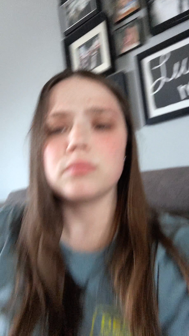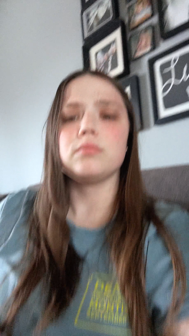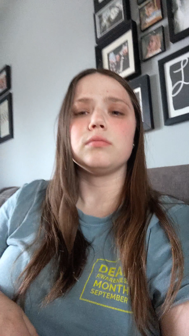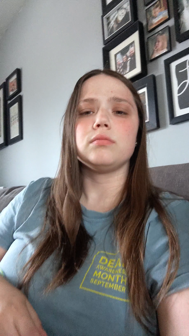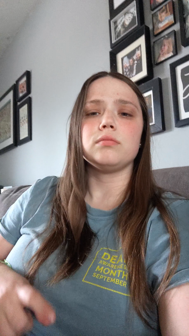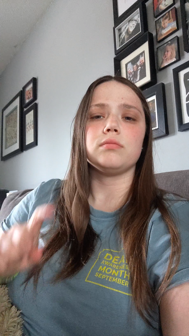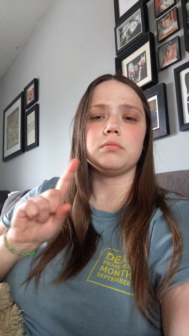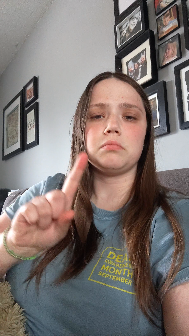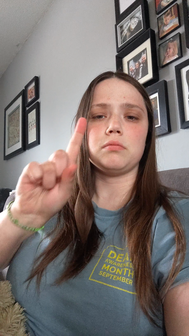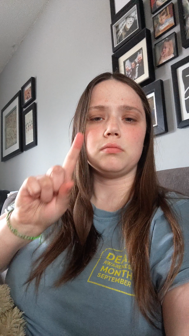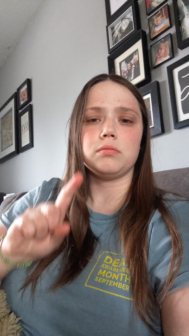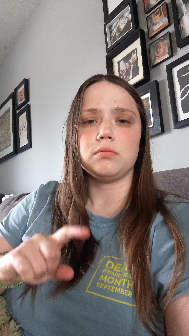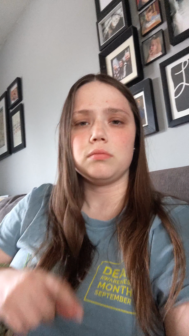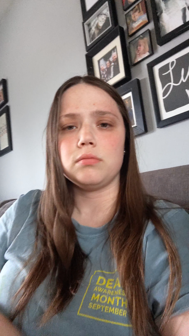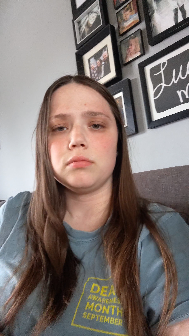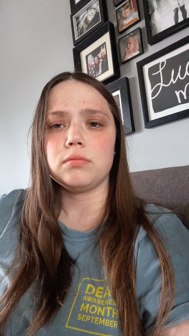bump